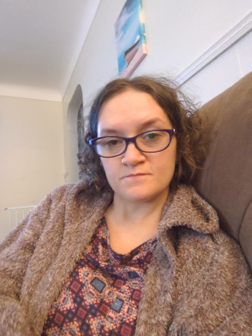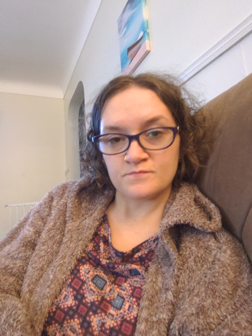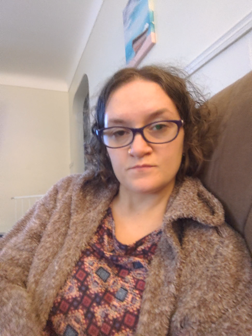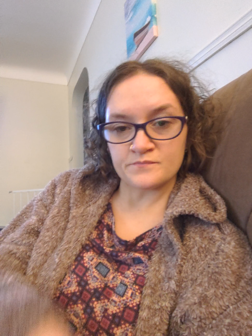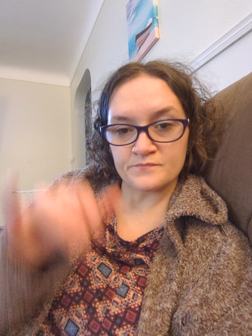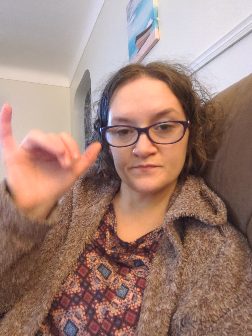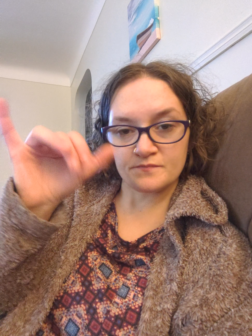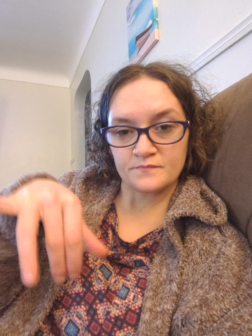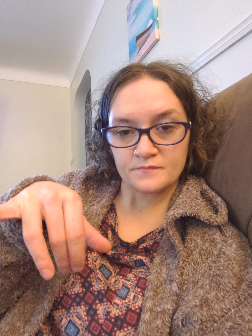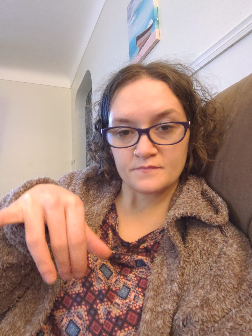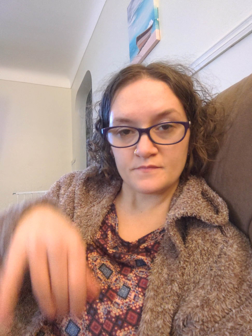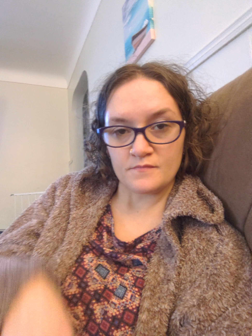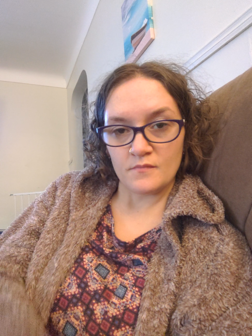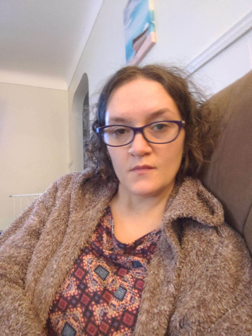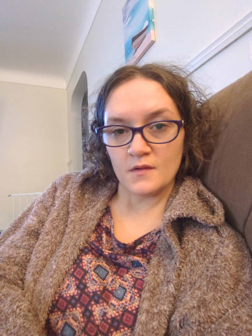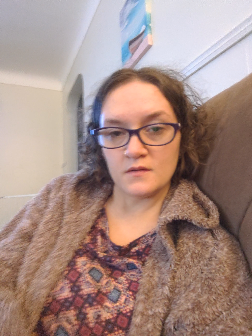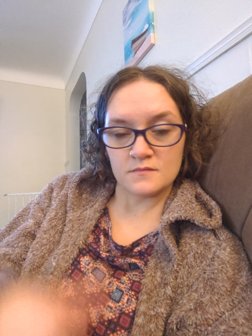that